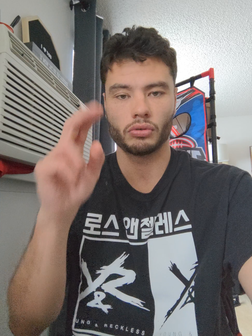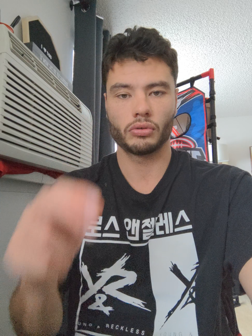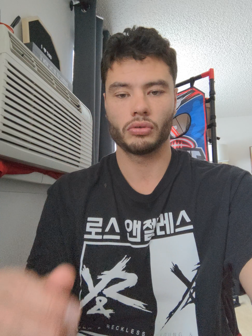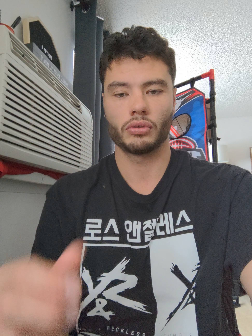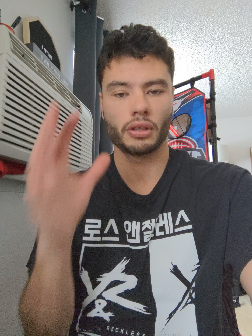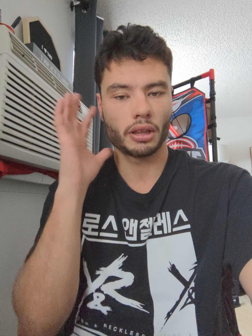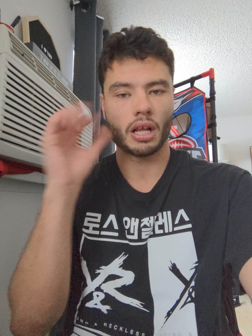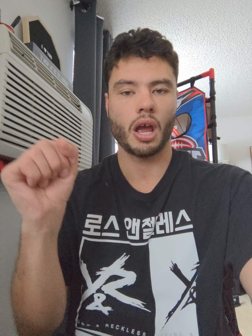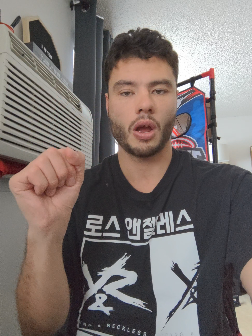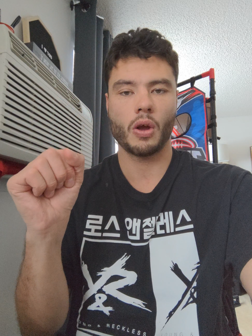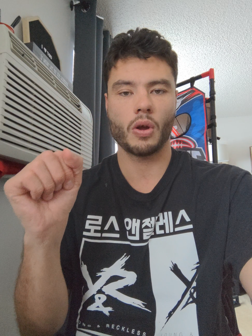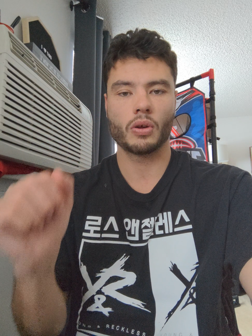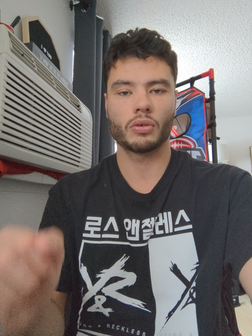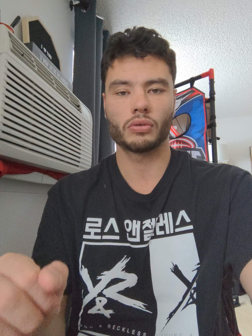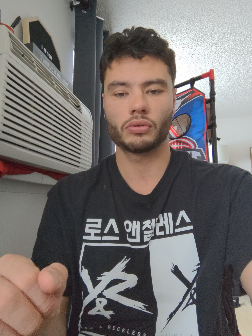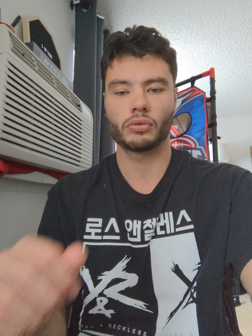loud